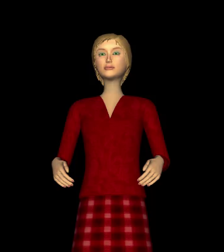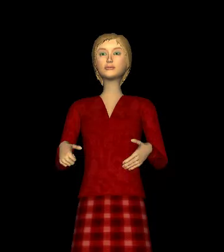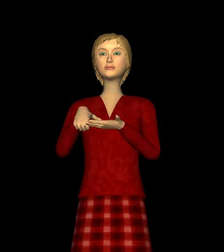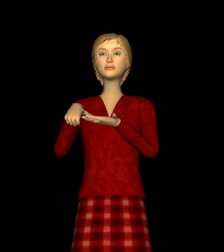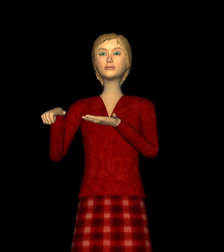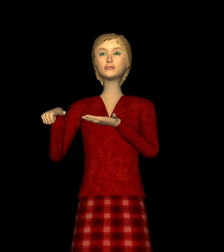يدفع